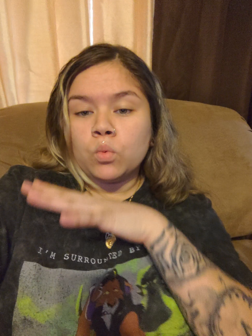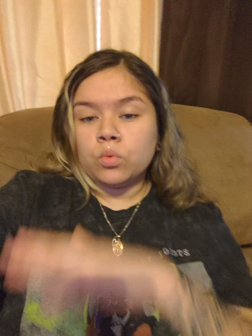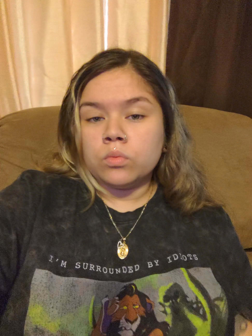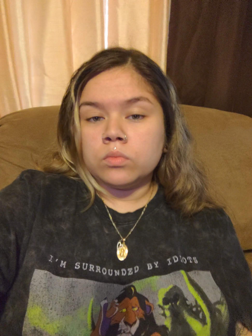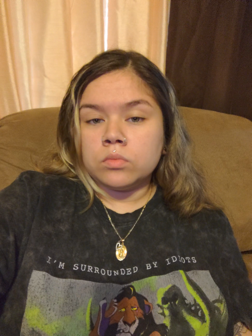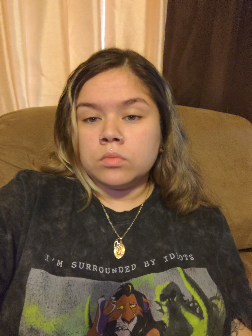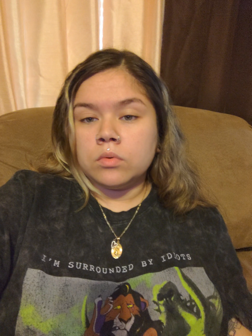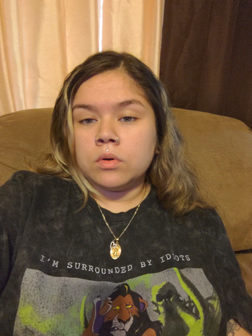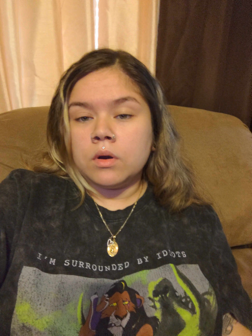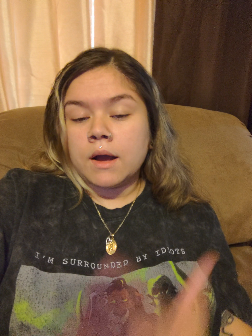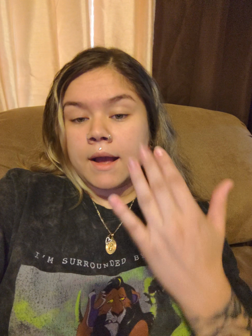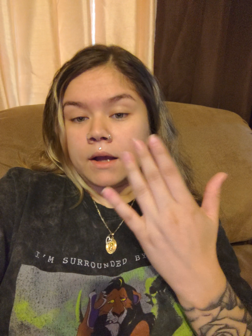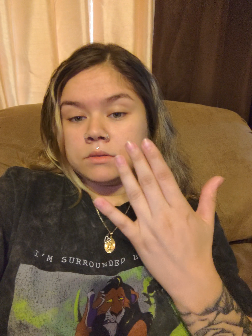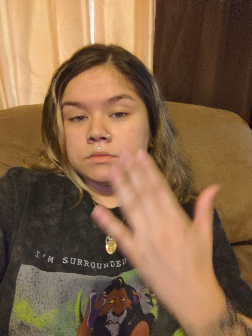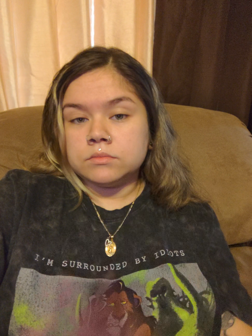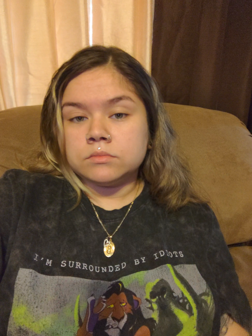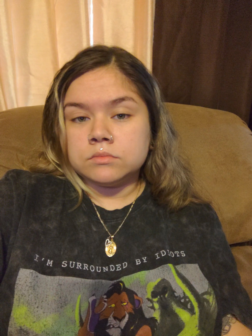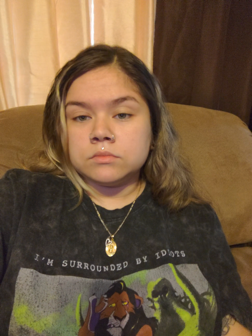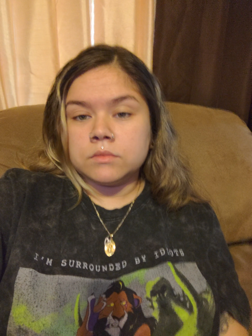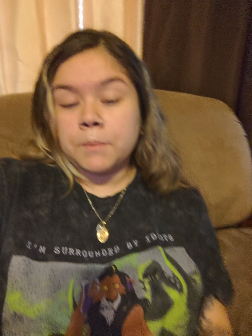hand